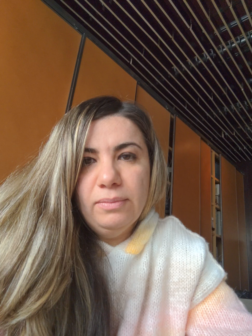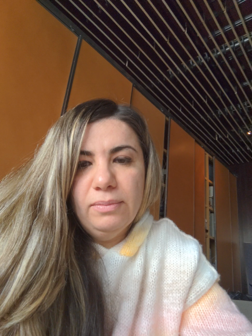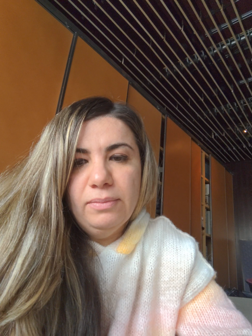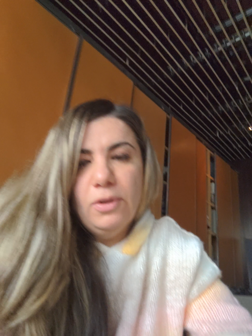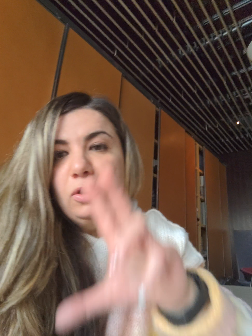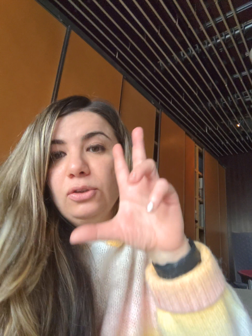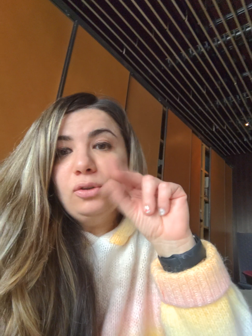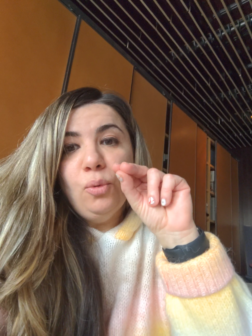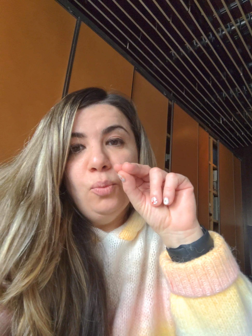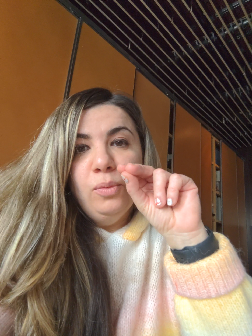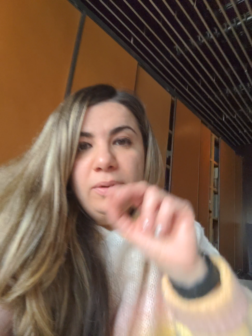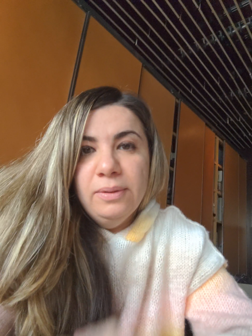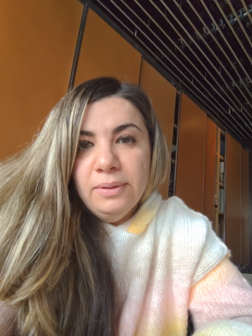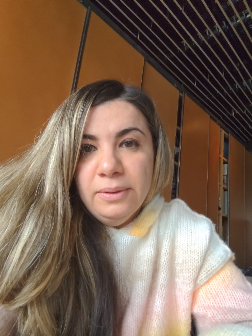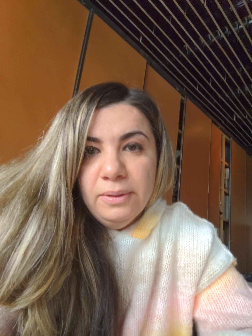no